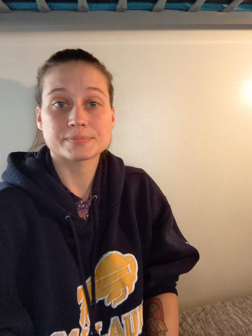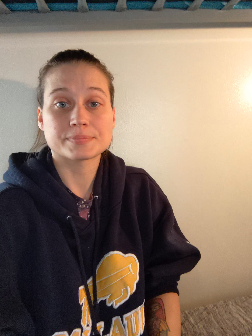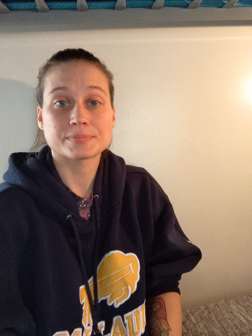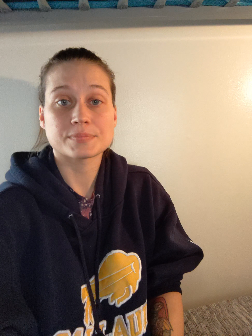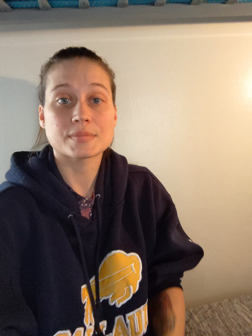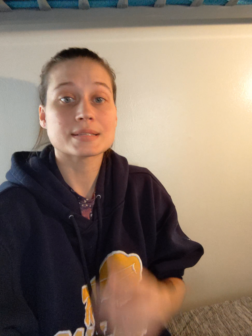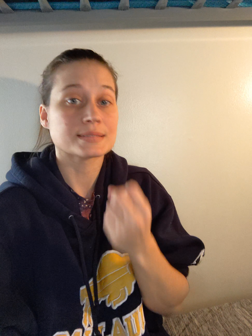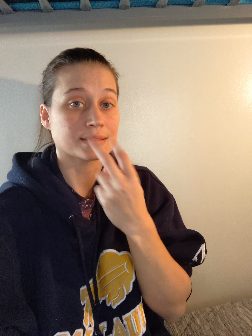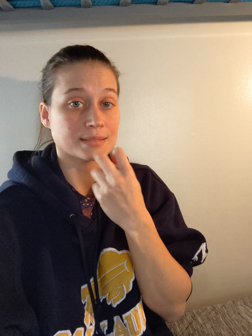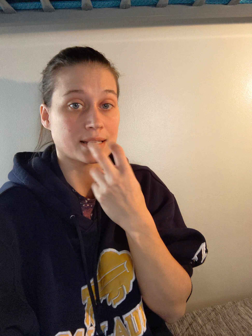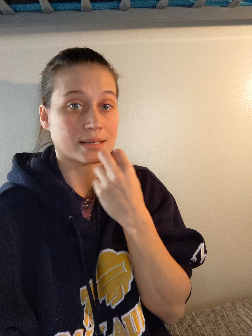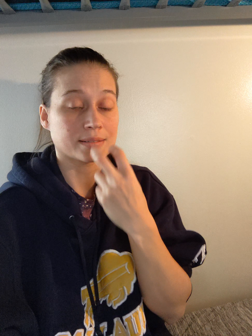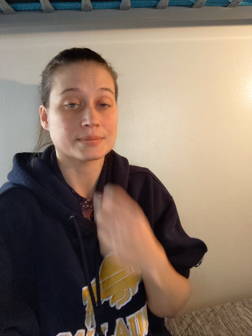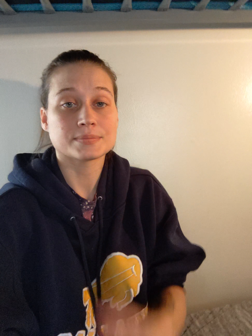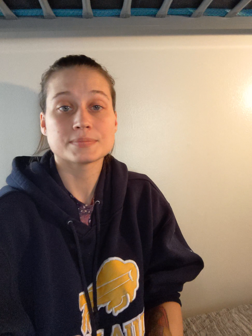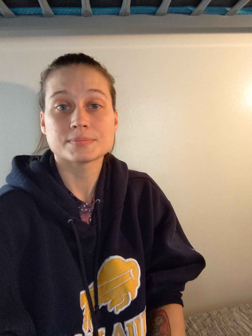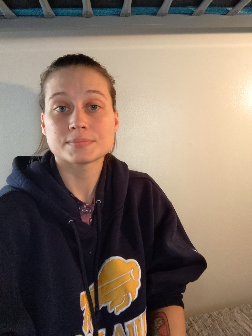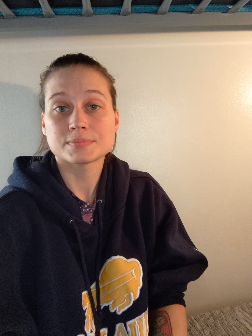snack